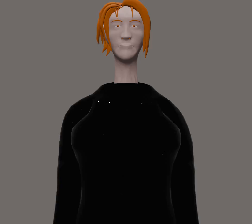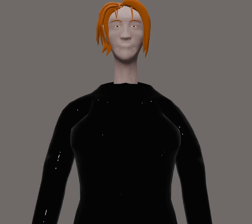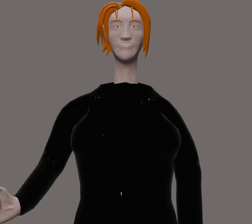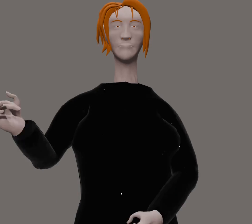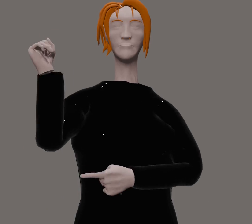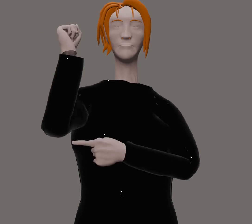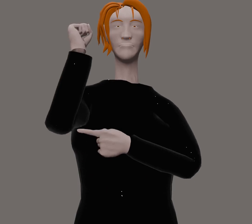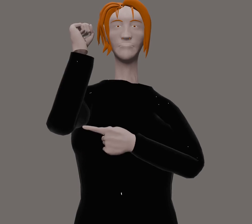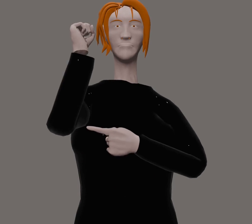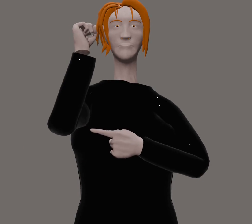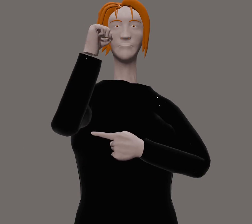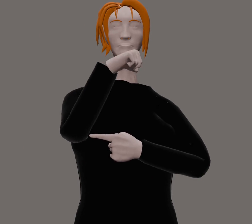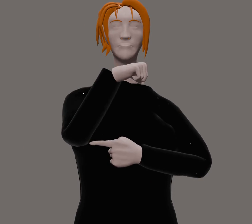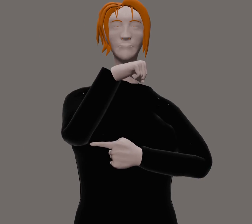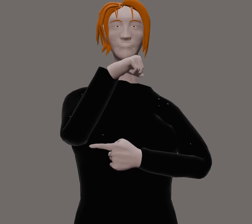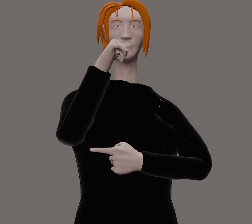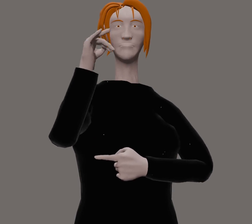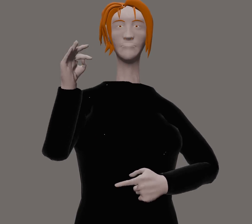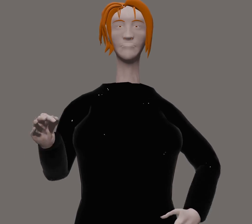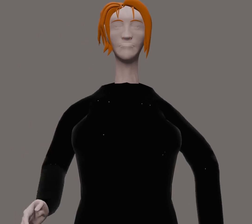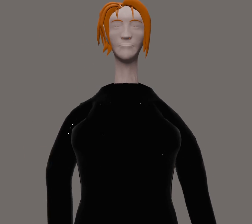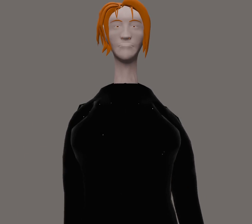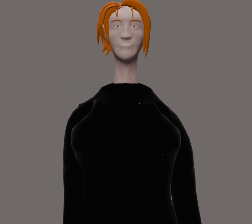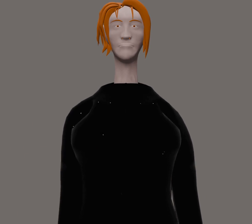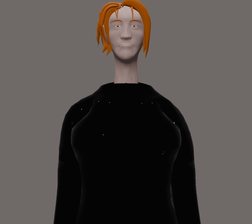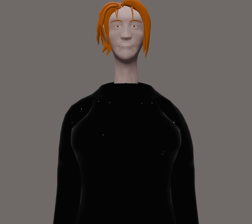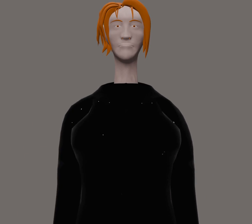Bend Down